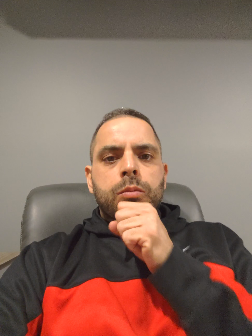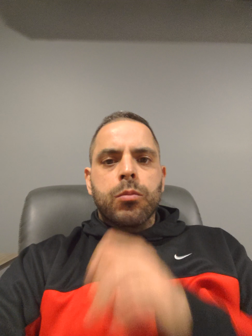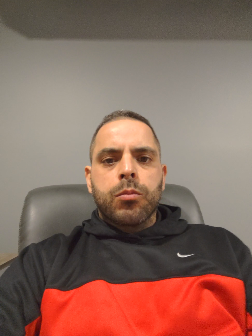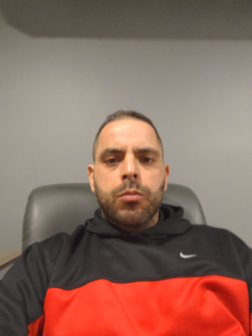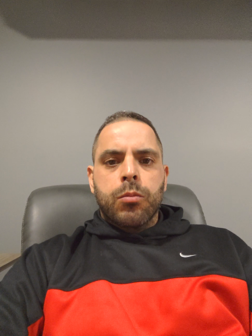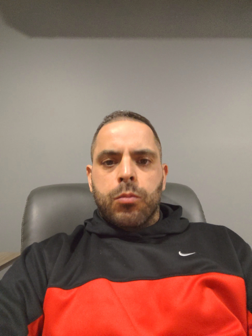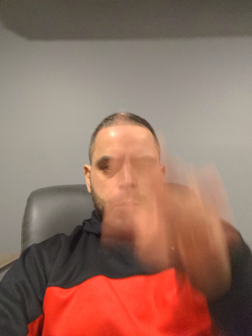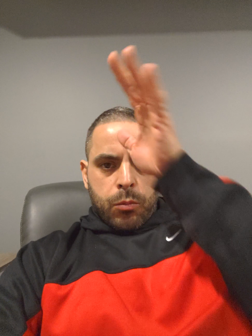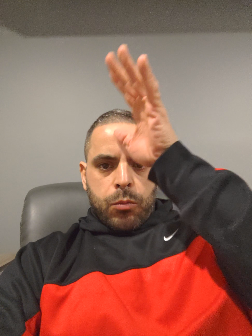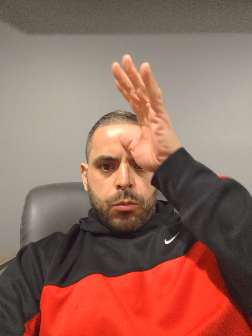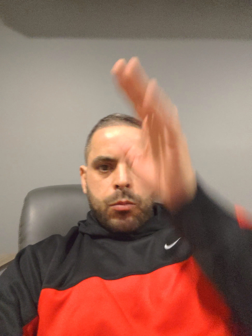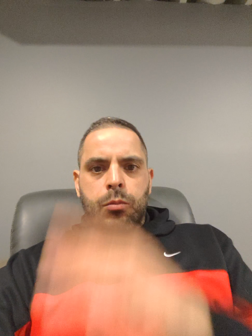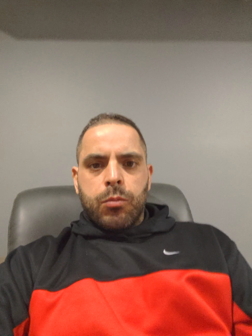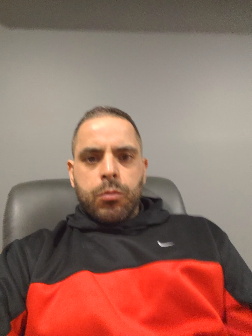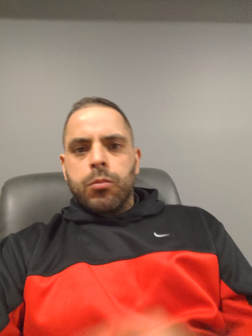dad